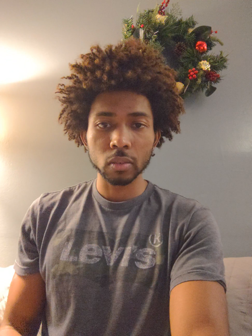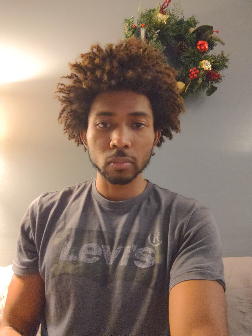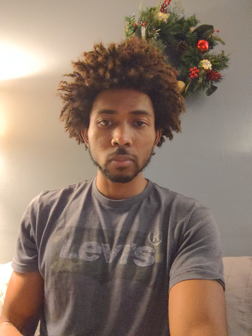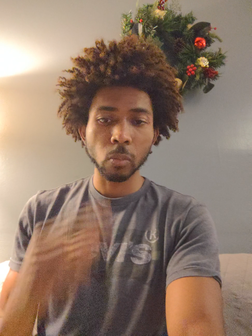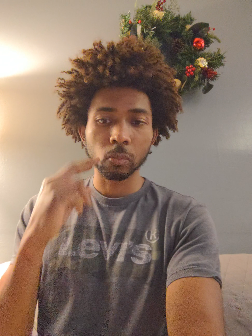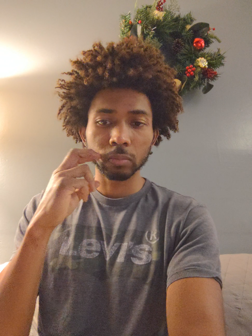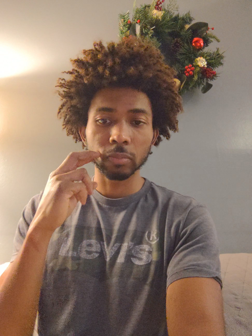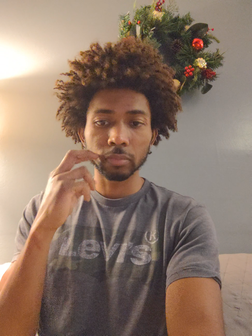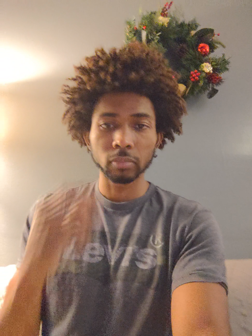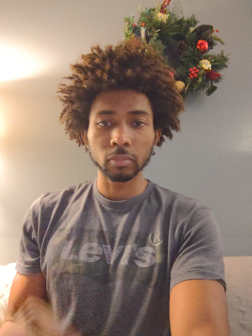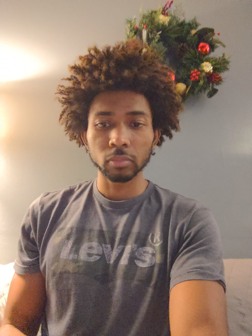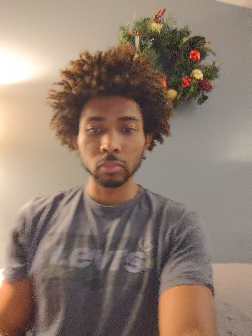gum